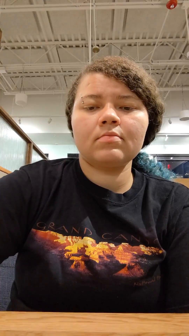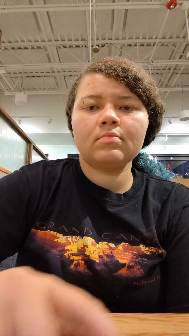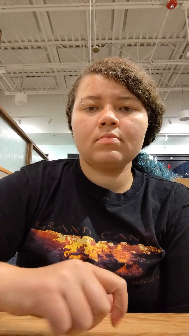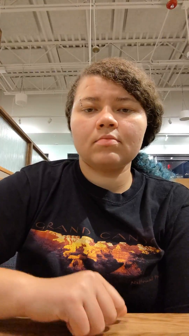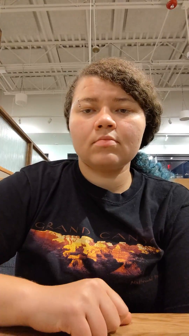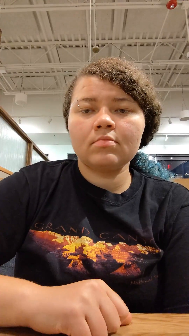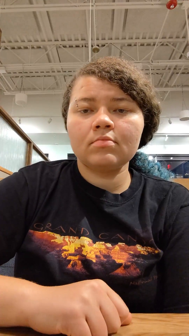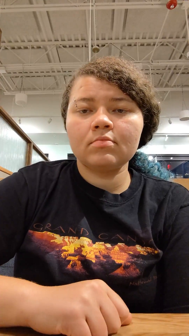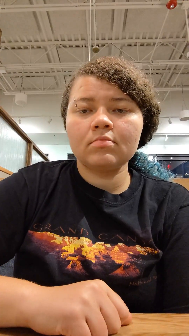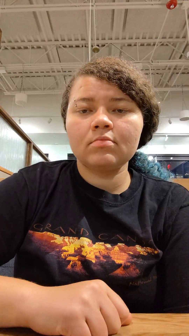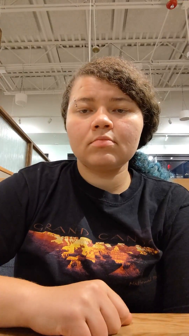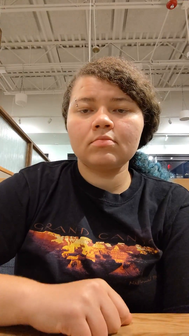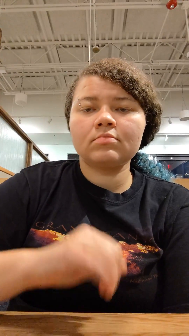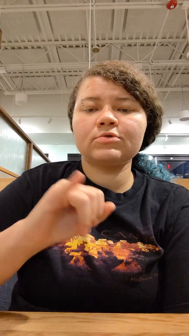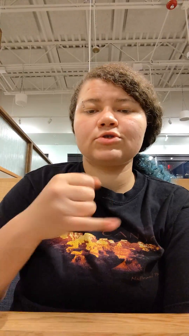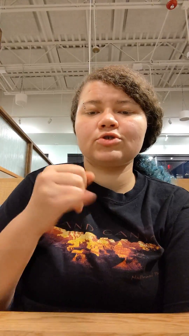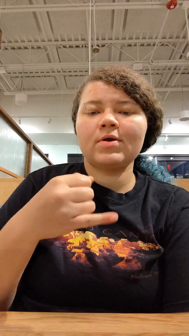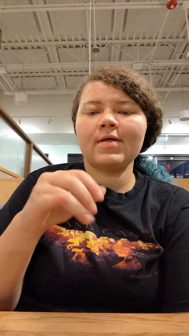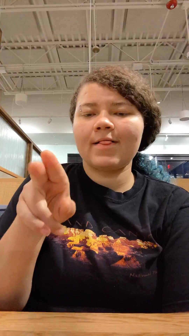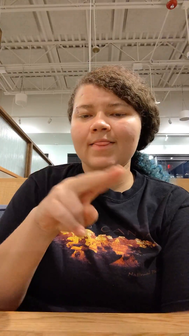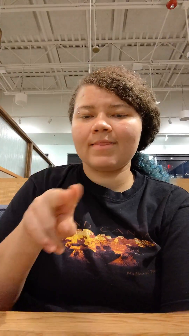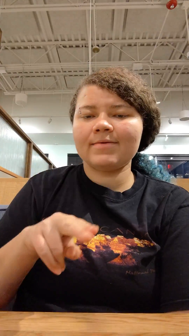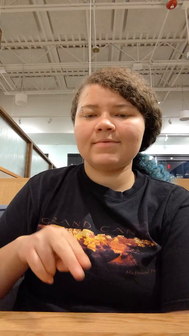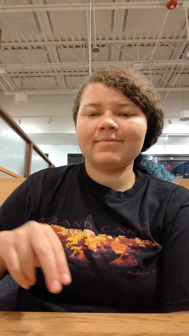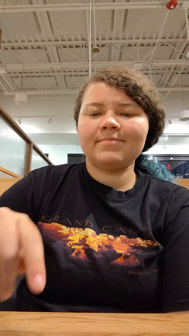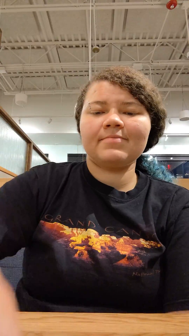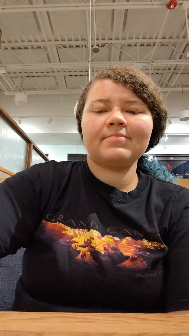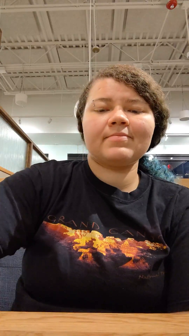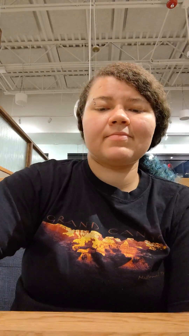jelly